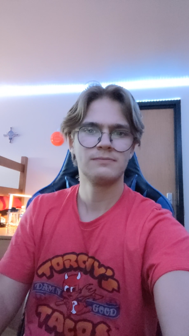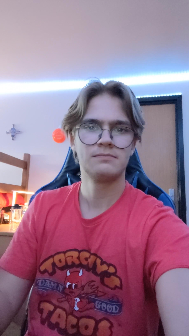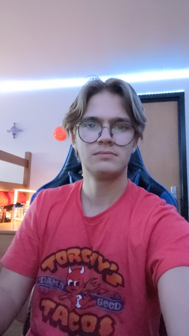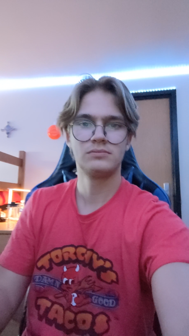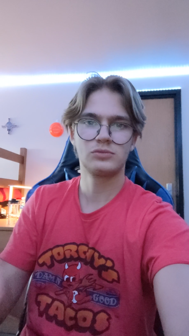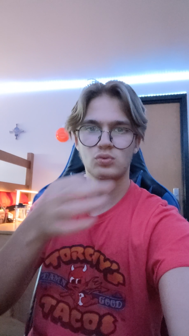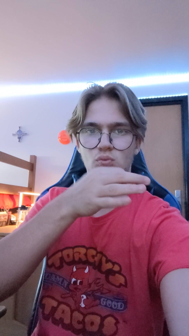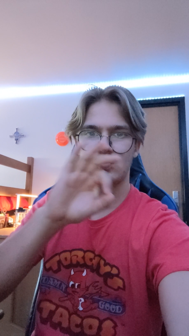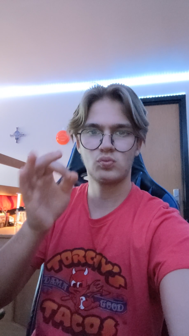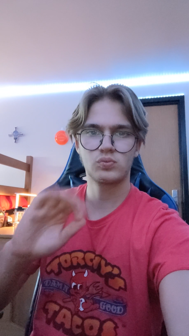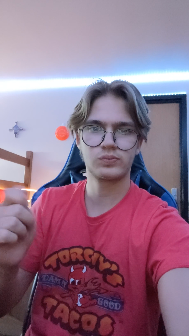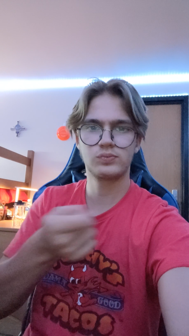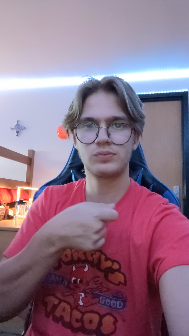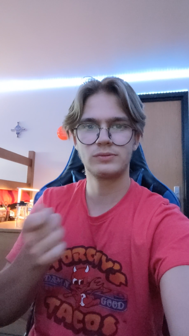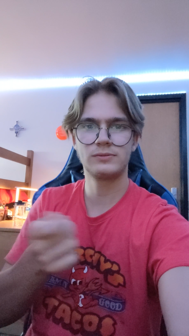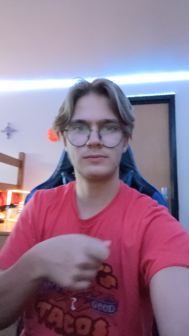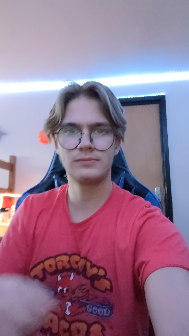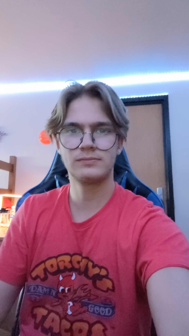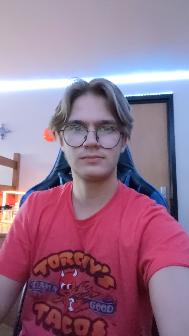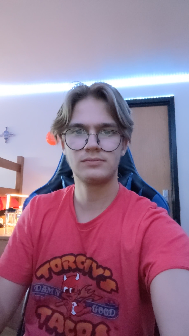hose